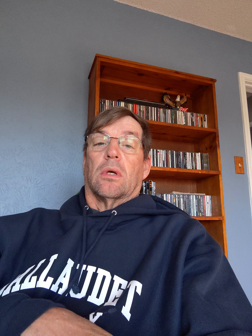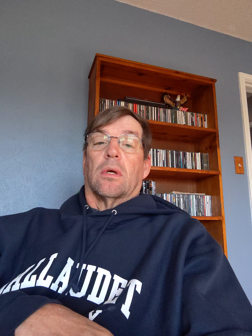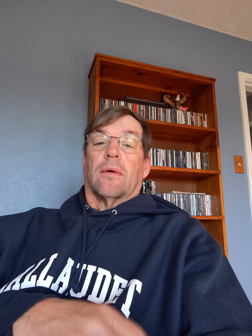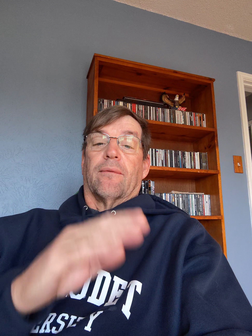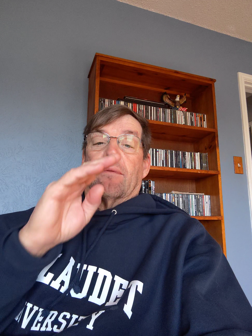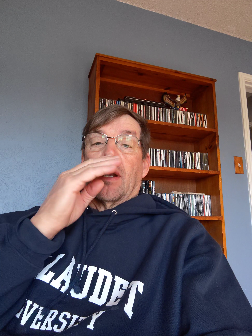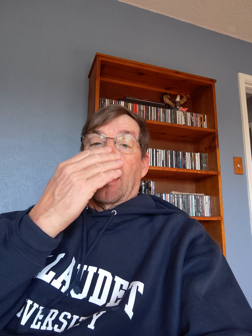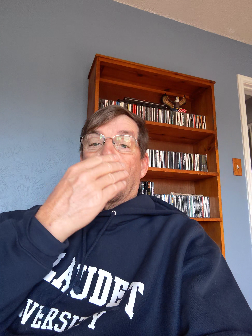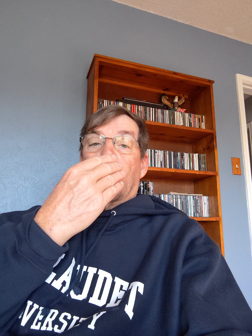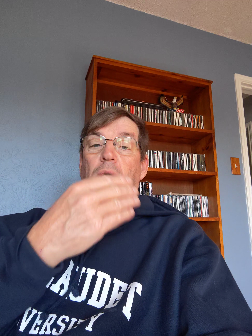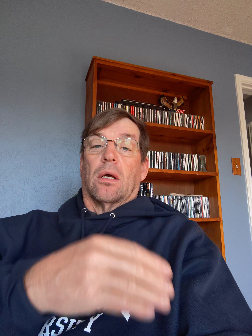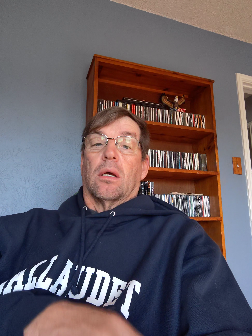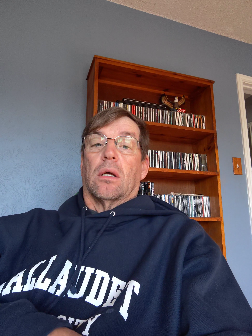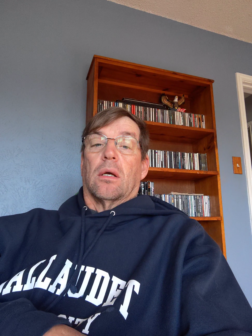flower